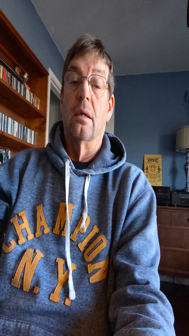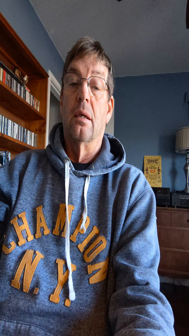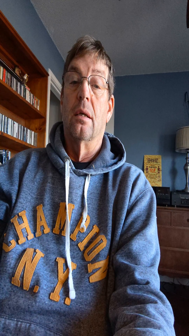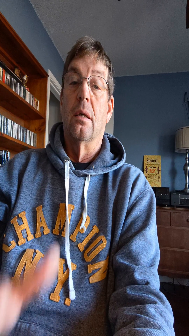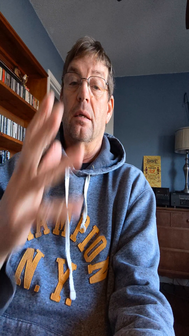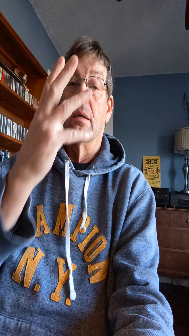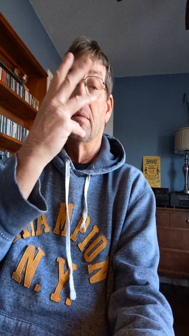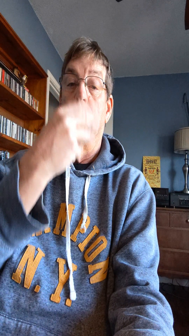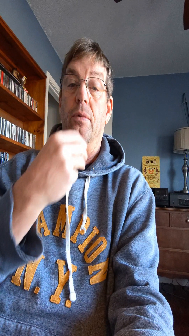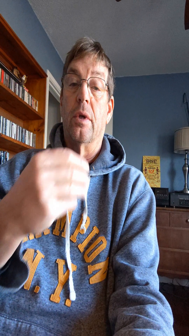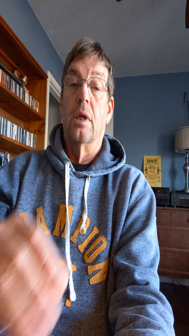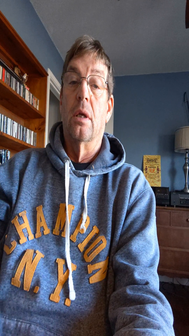pretty